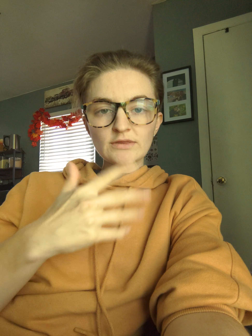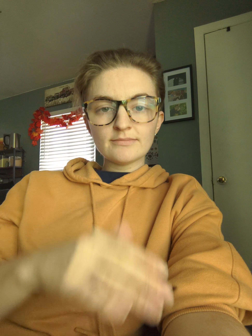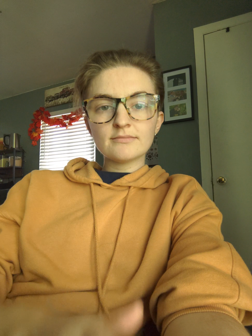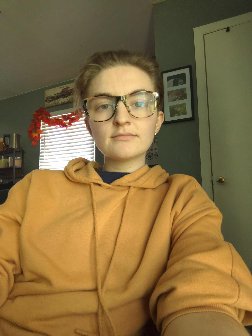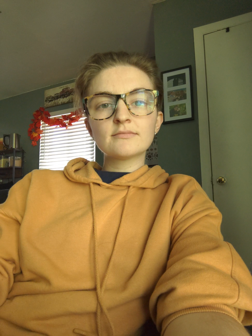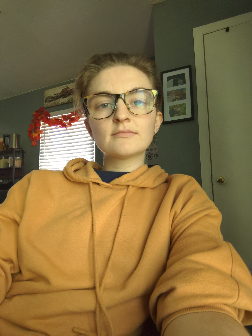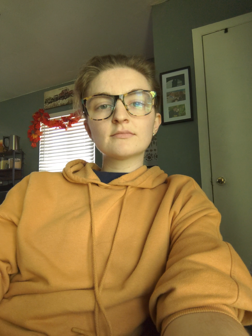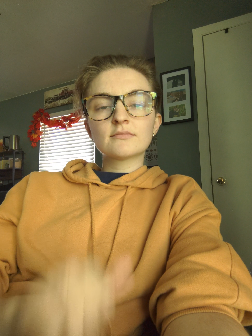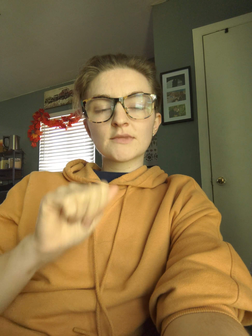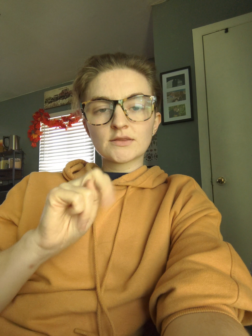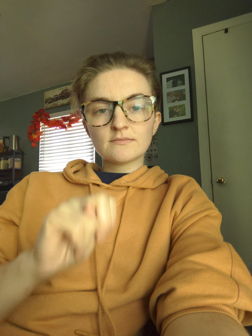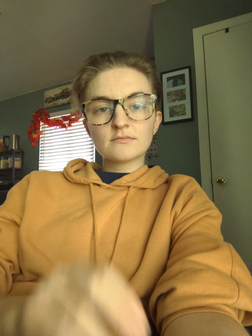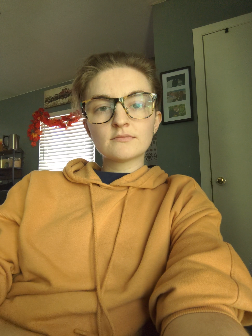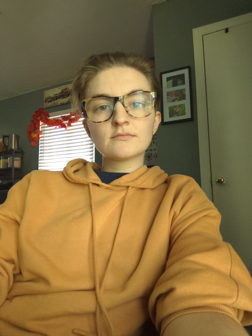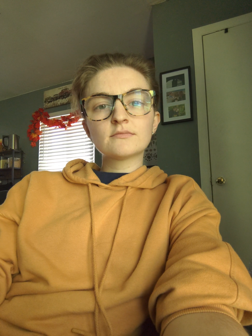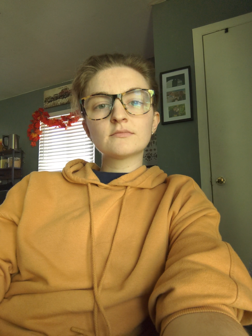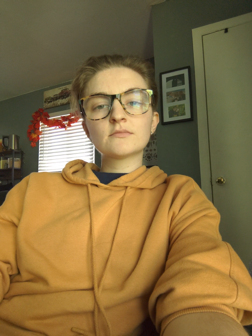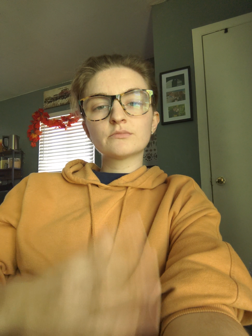an